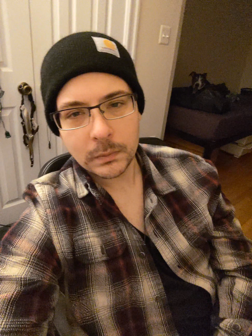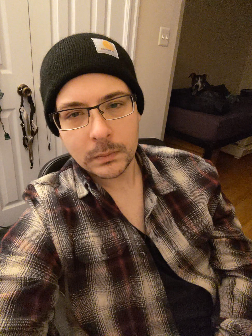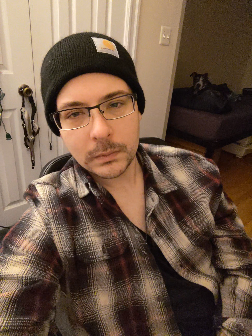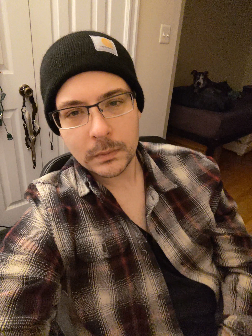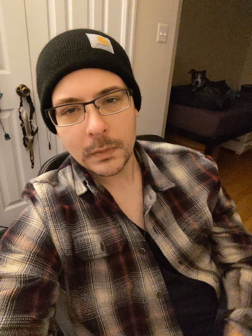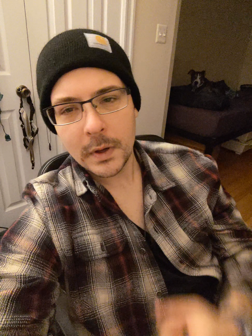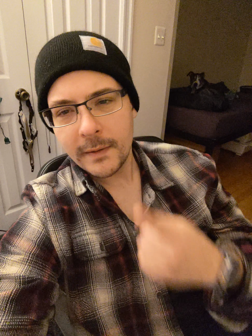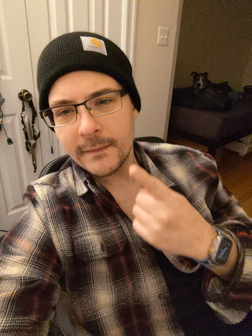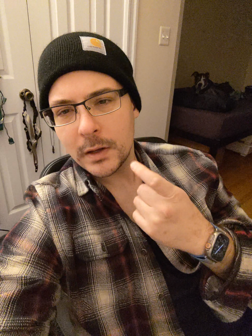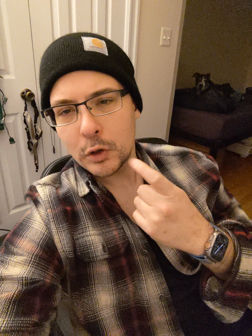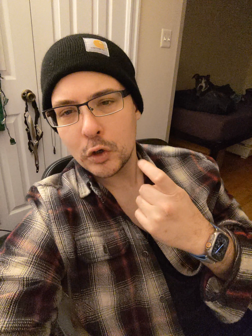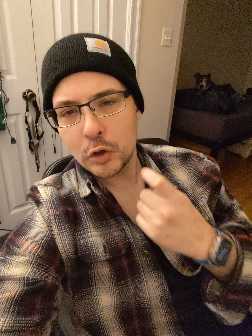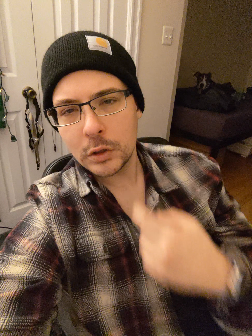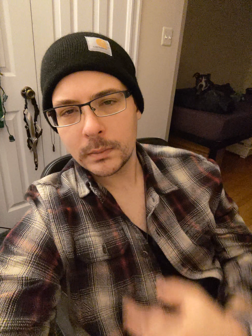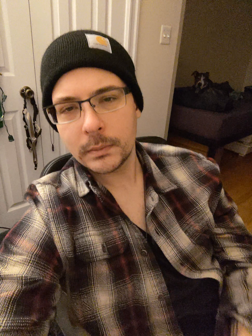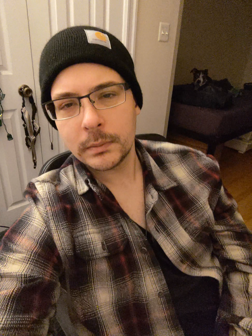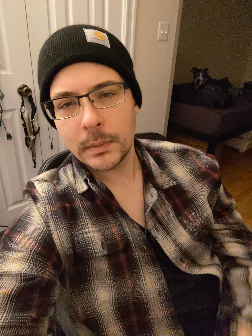finger